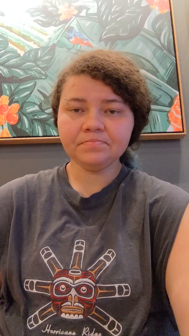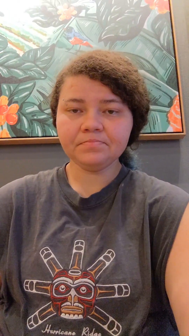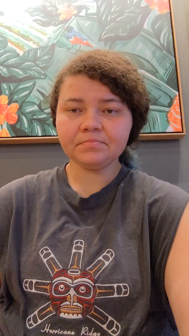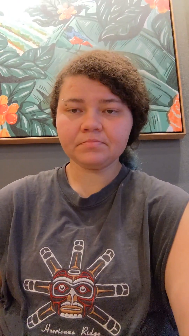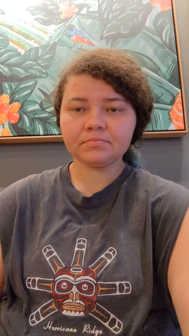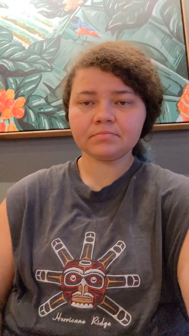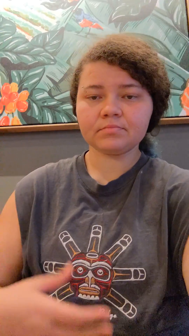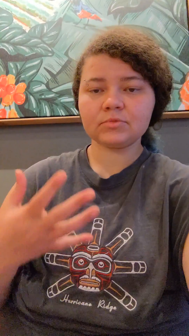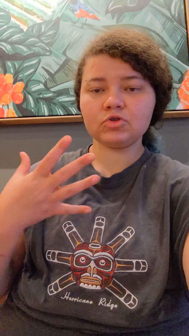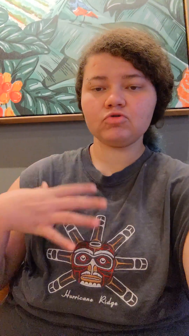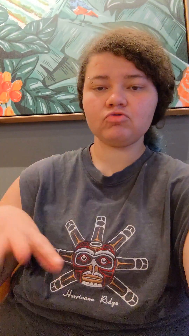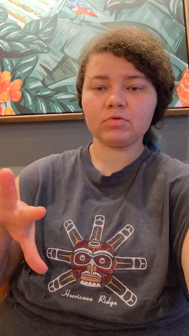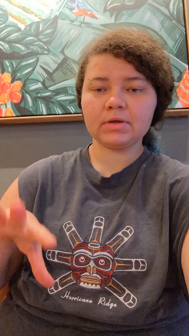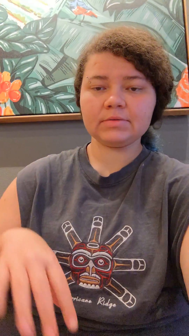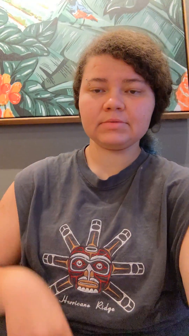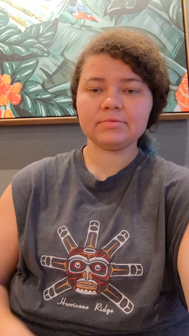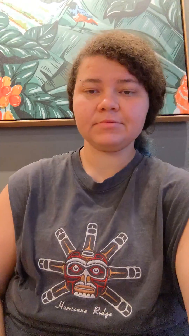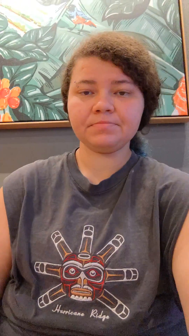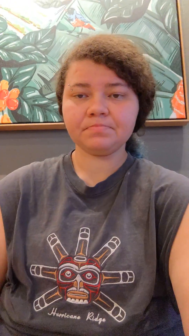dress